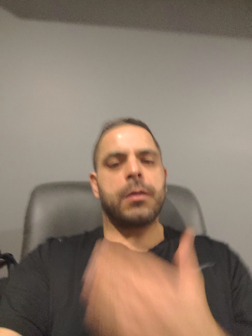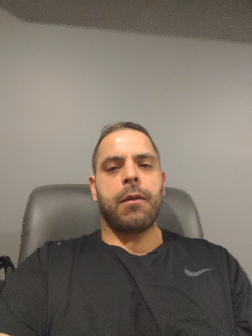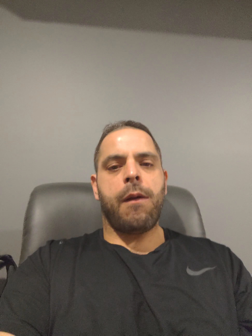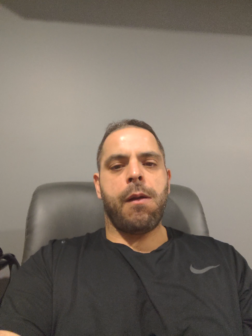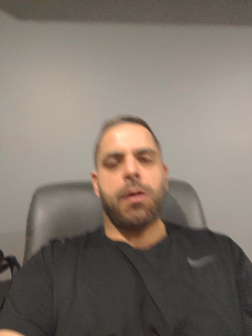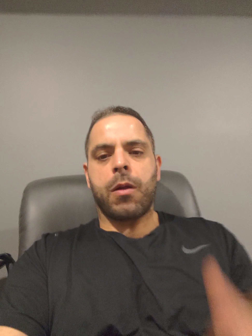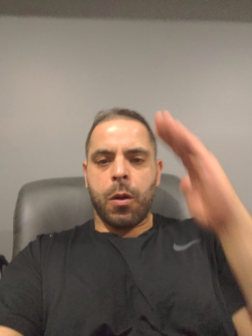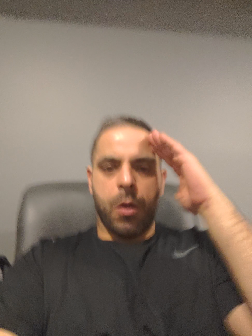hello